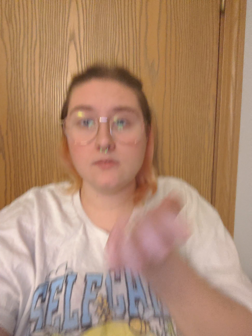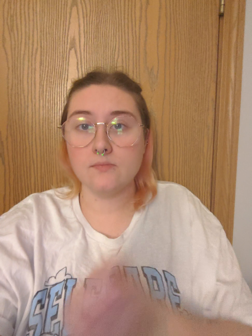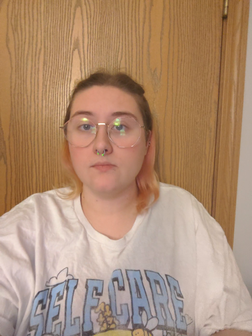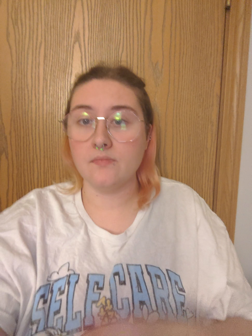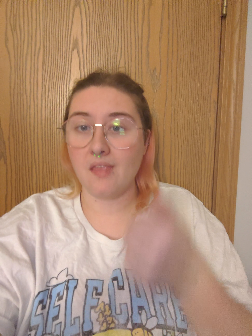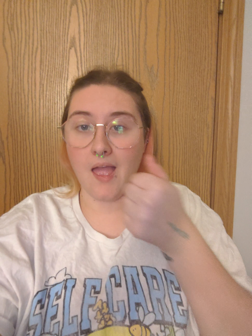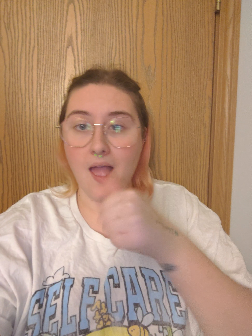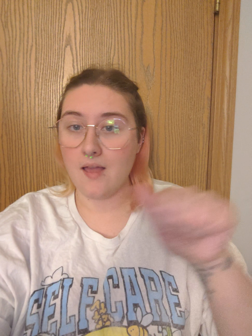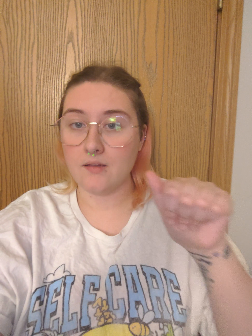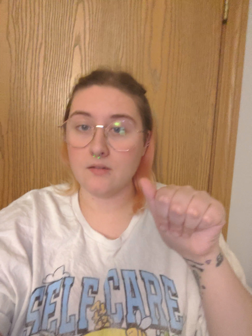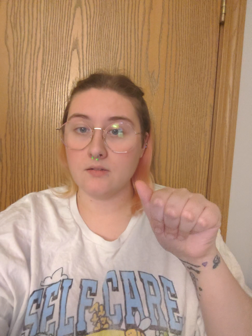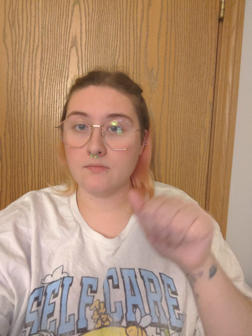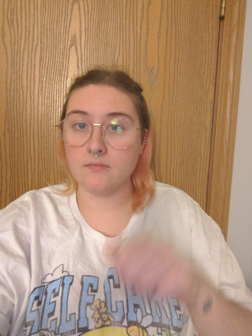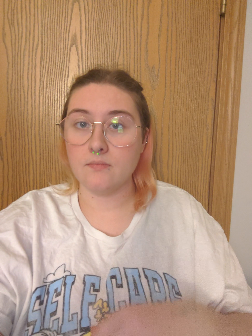any